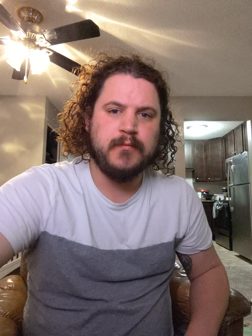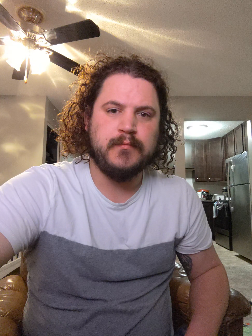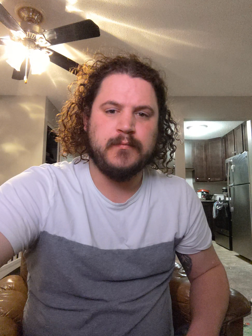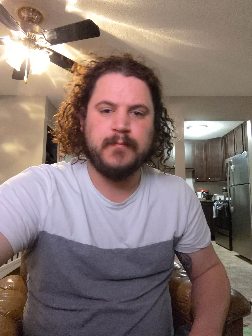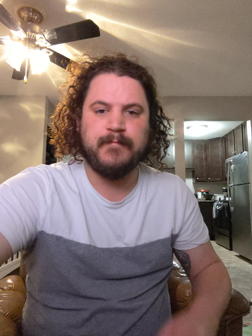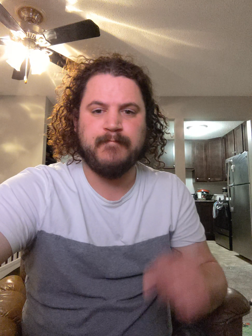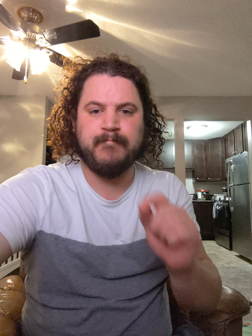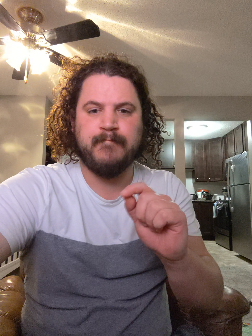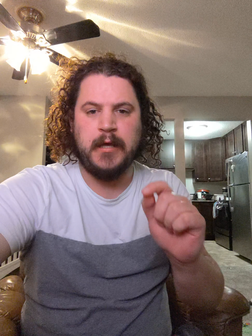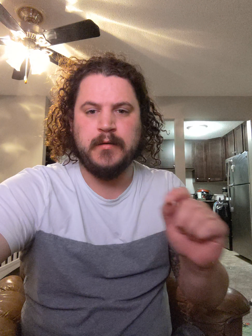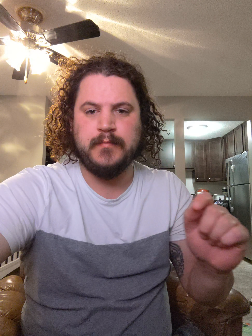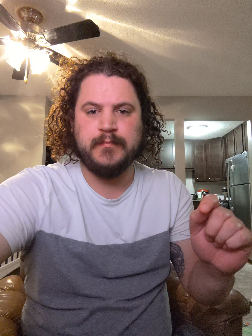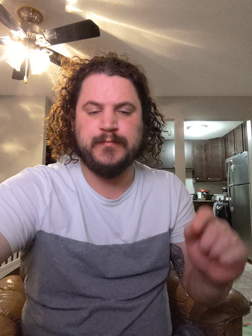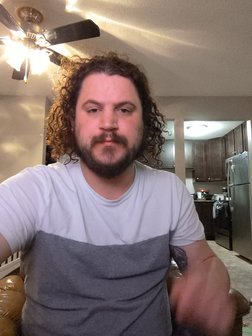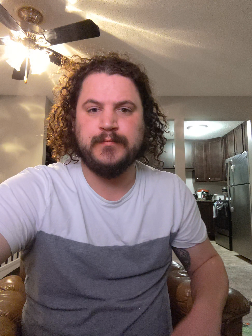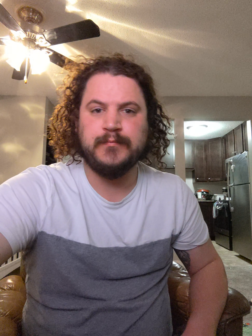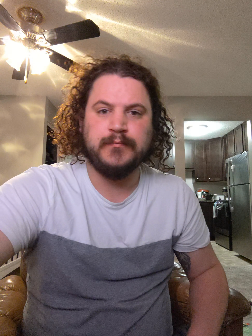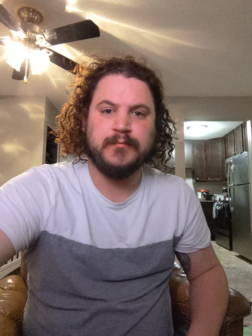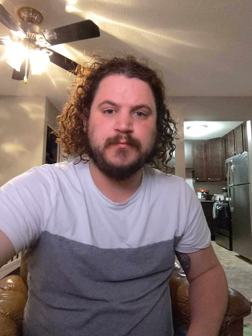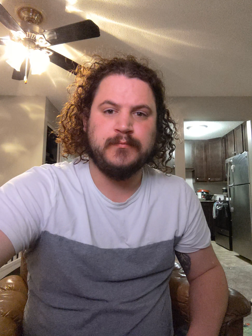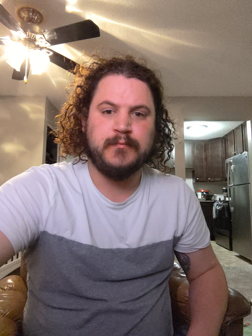pen